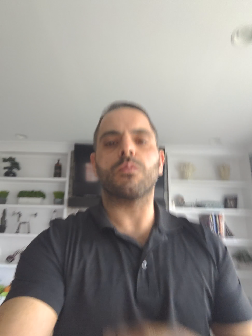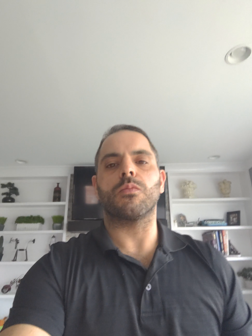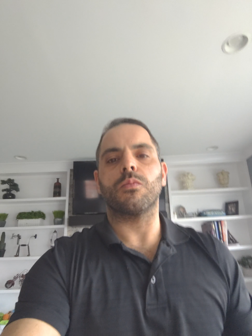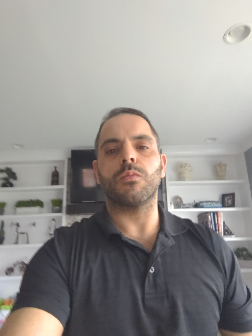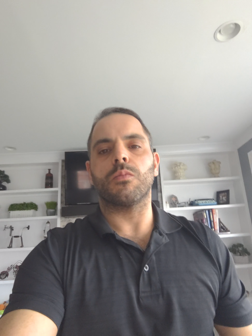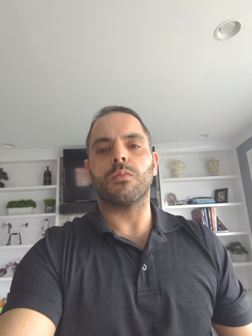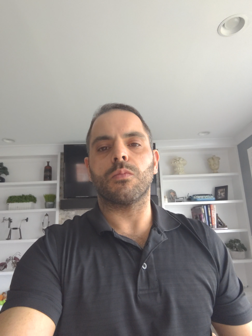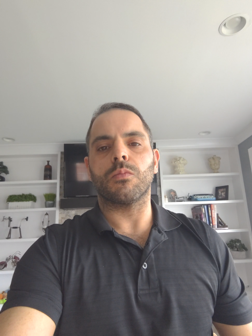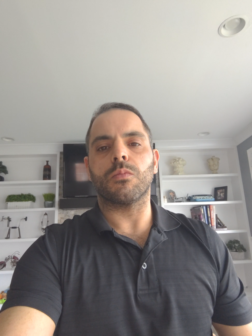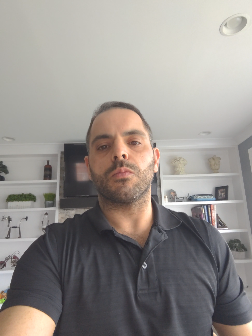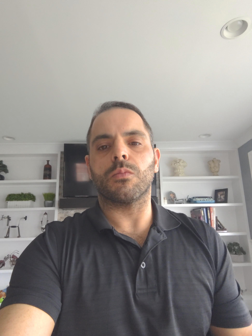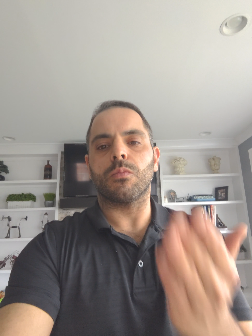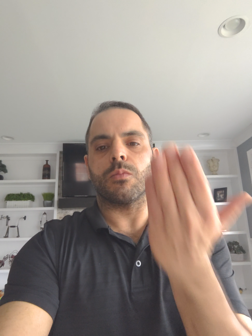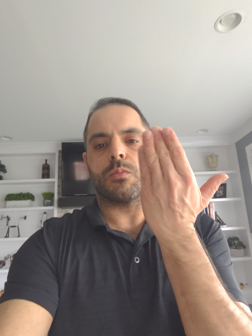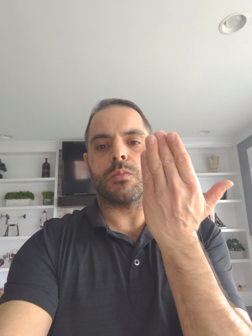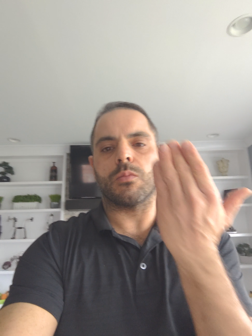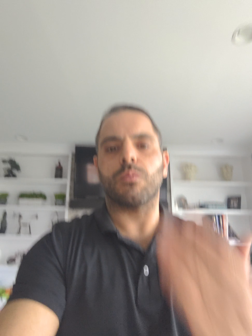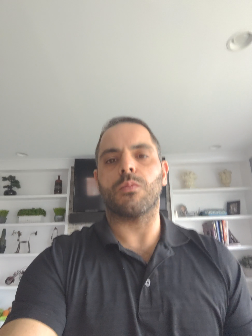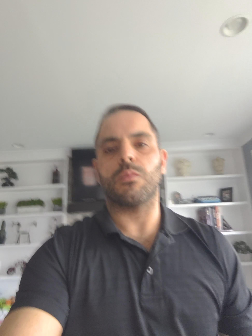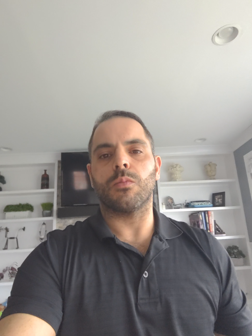morning